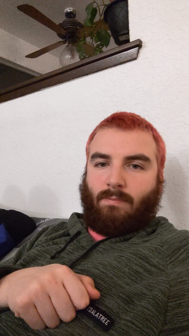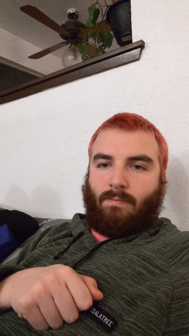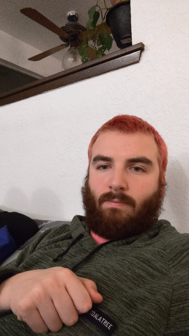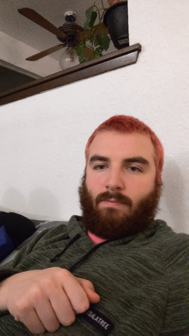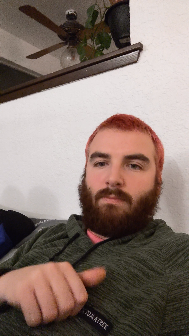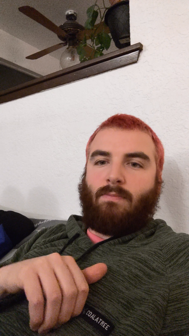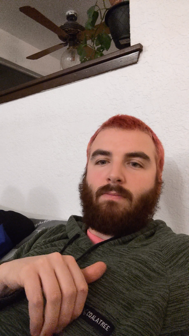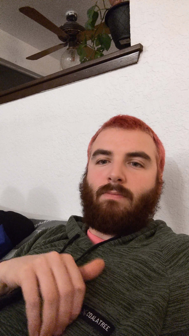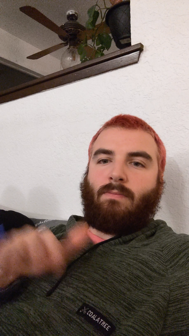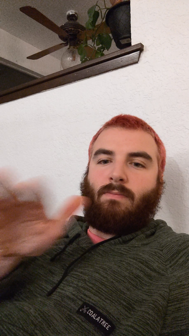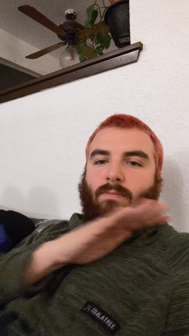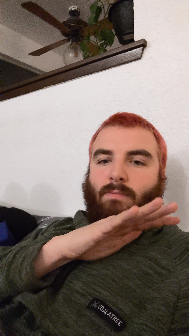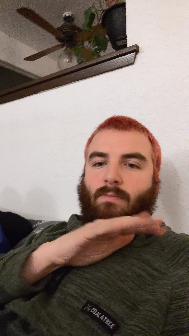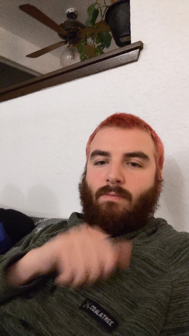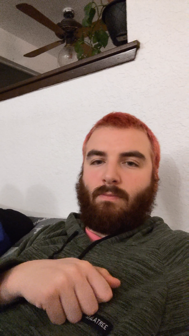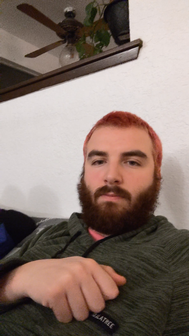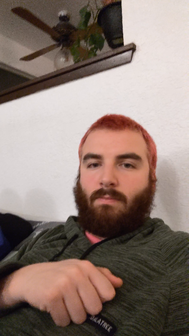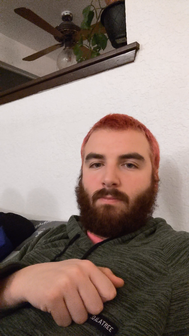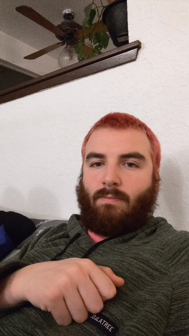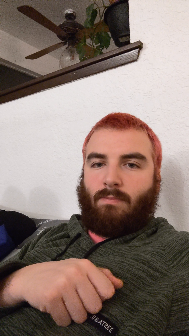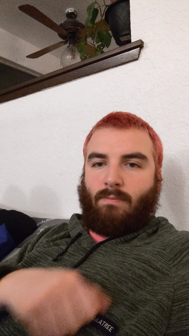full